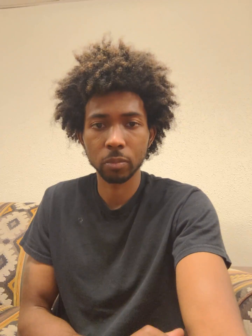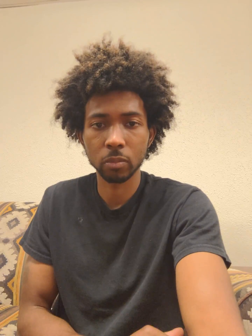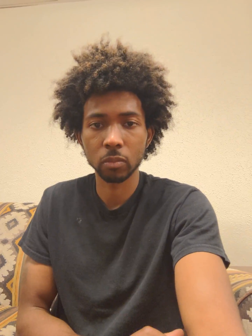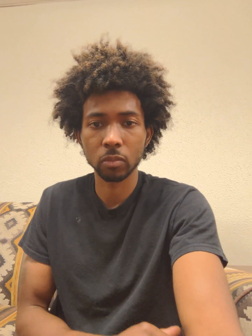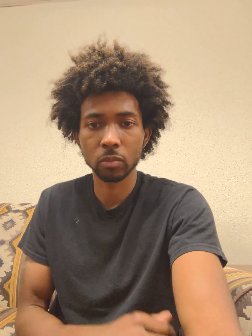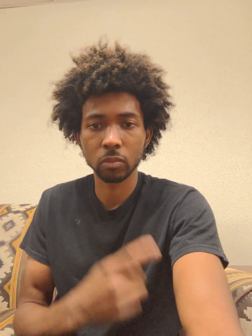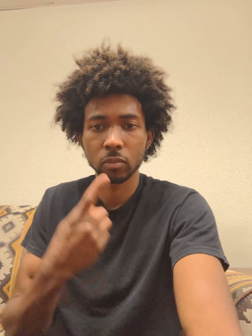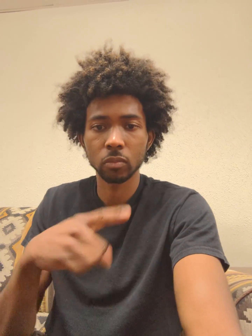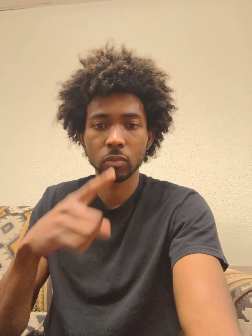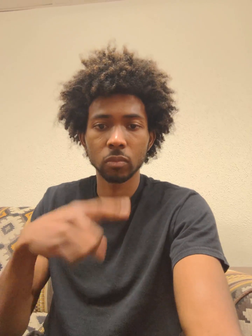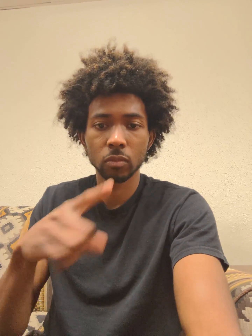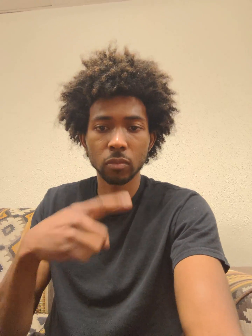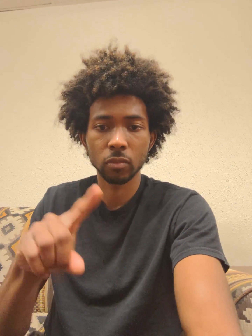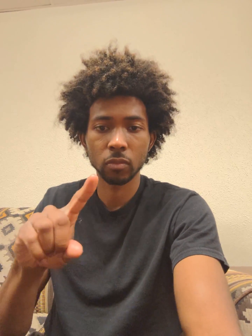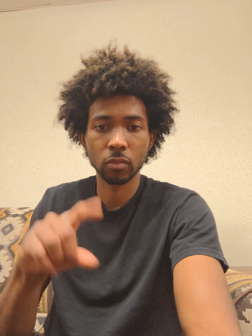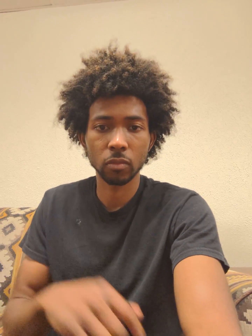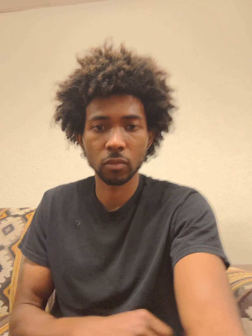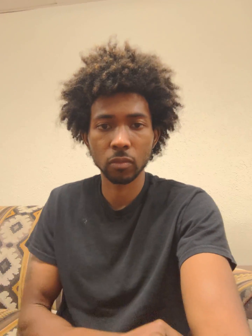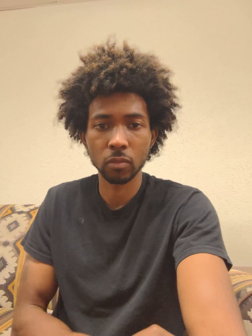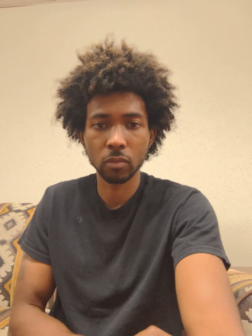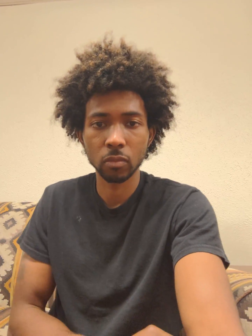knife